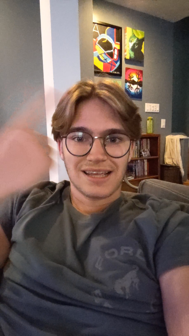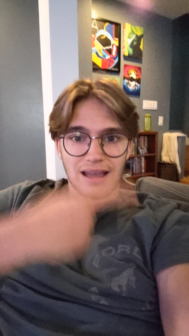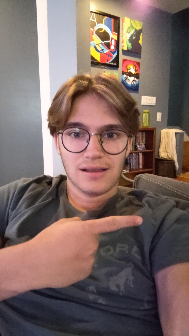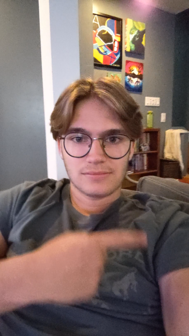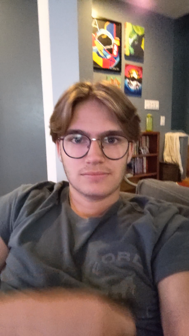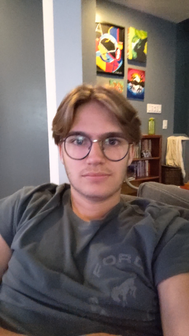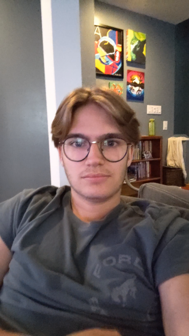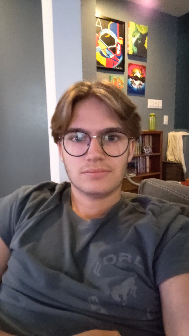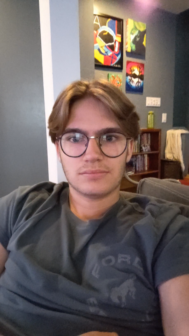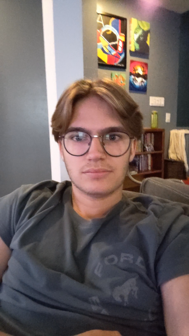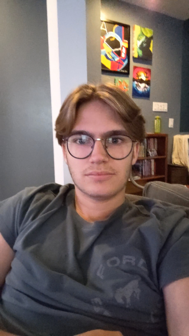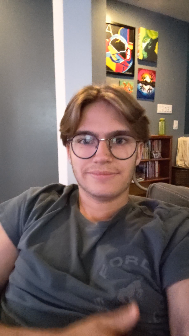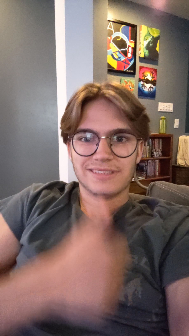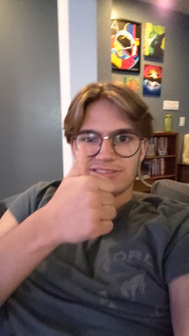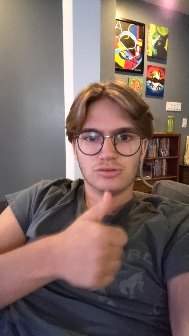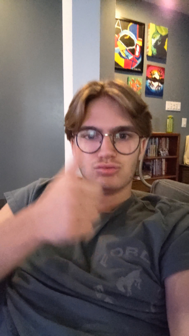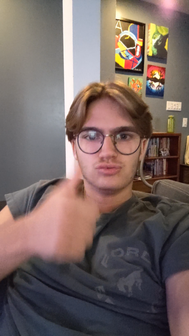each